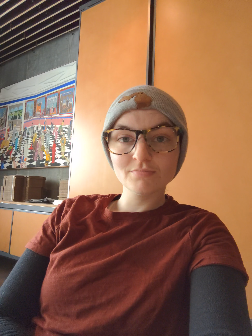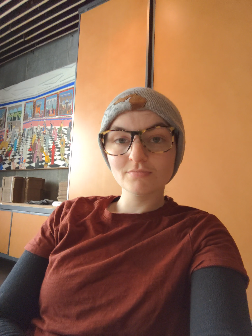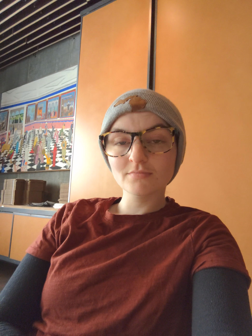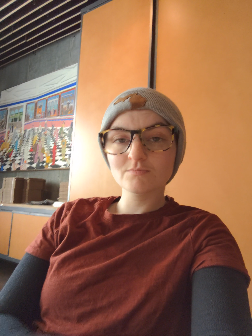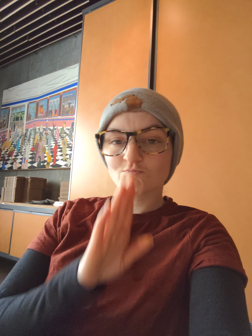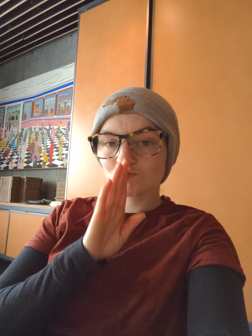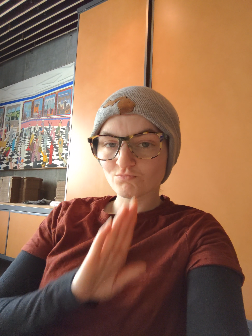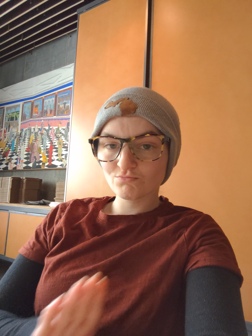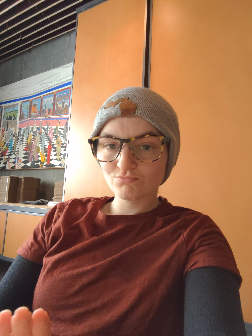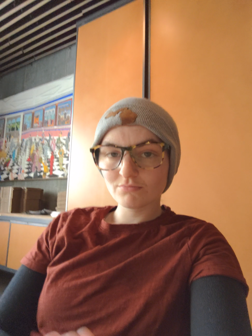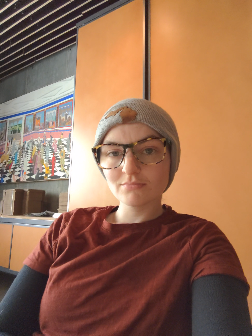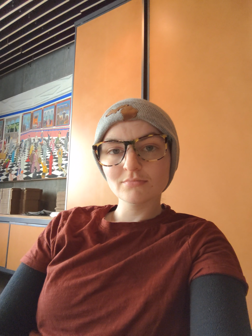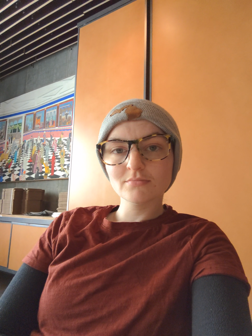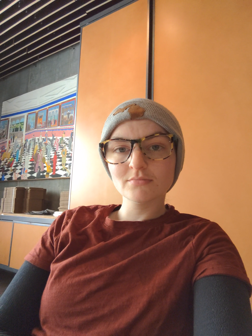quiet